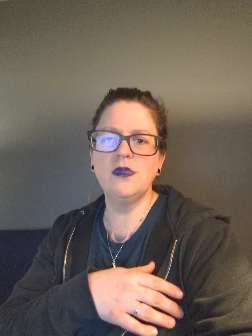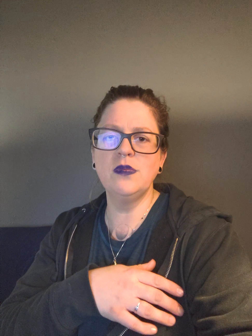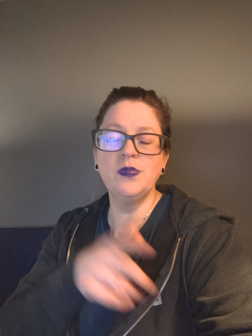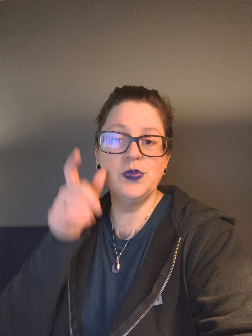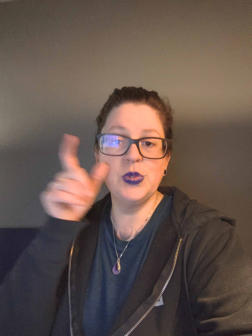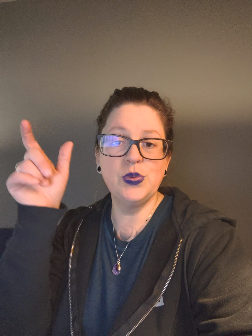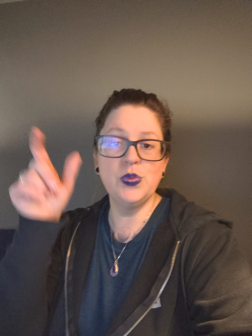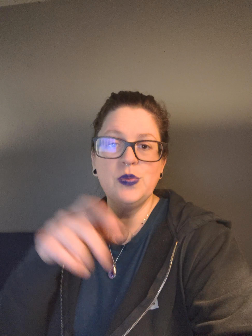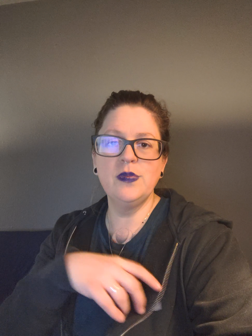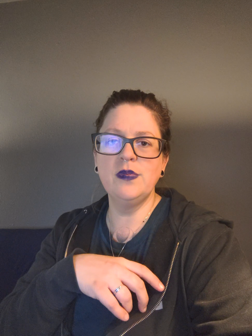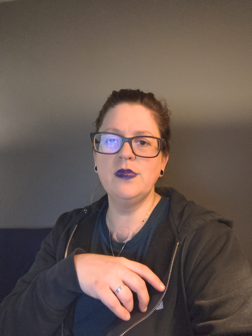moon